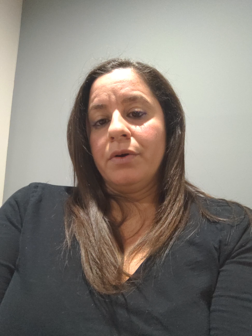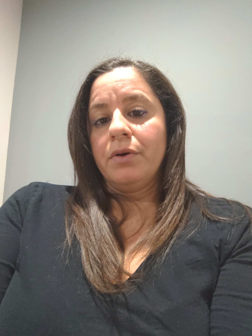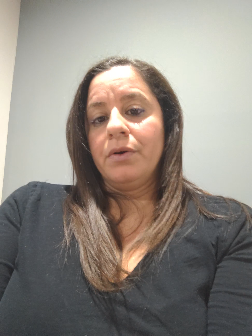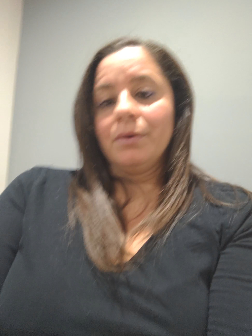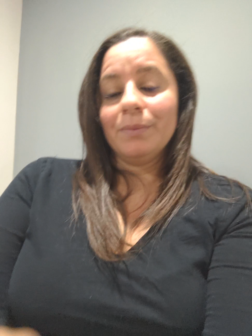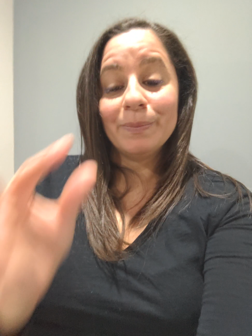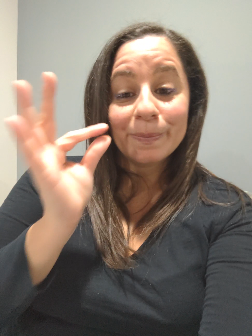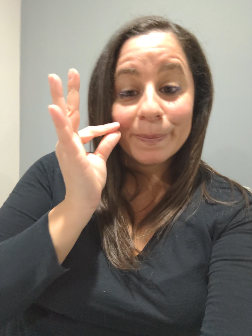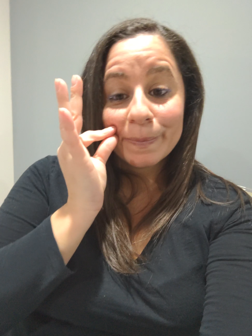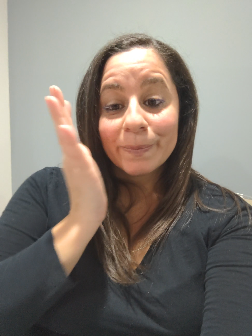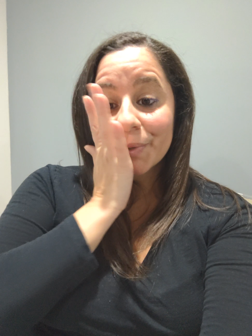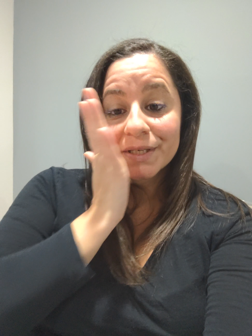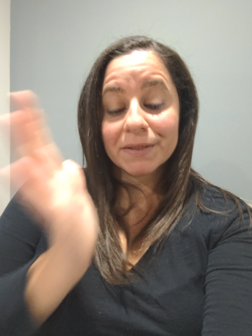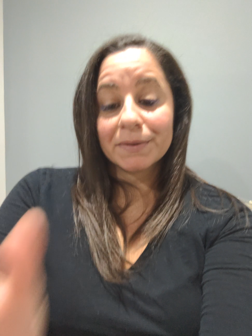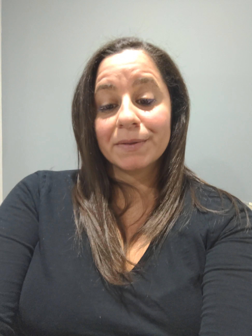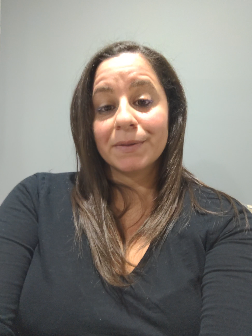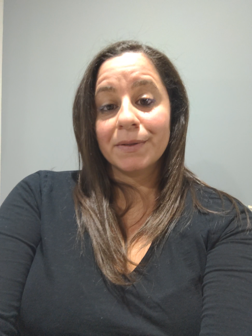bee